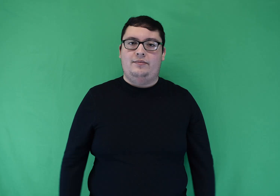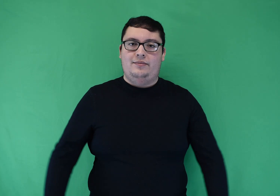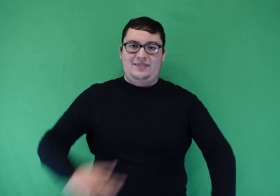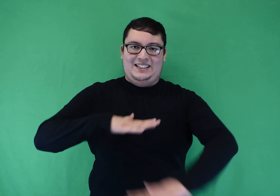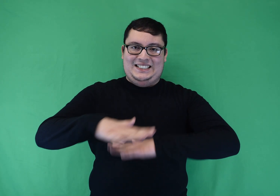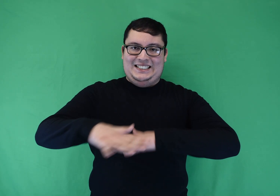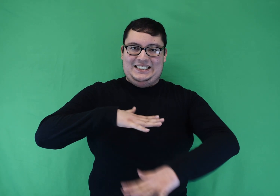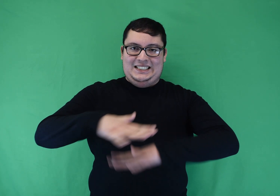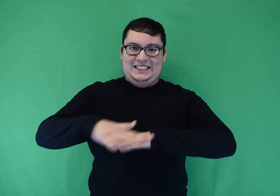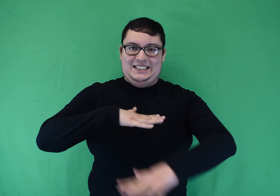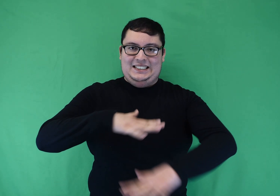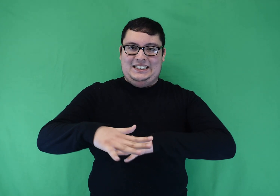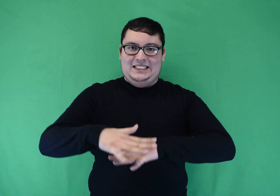temblor